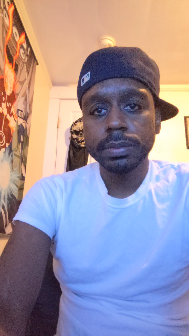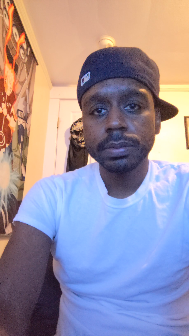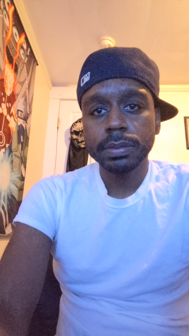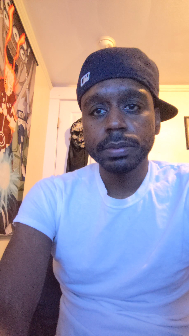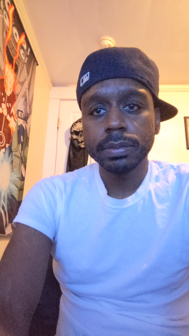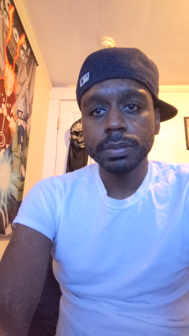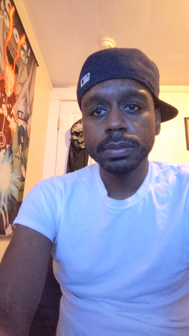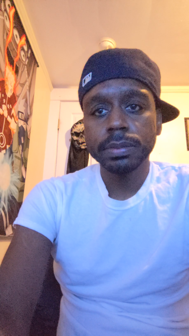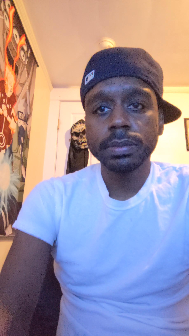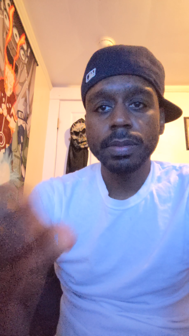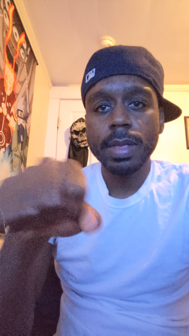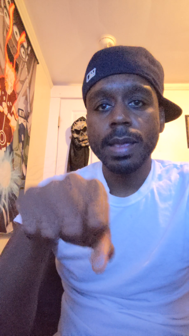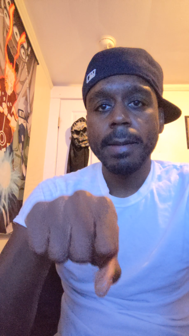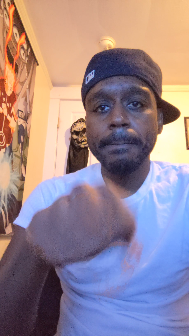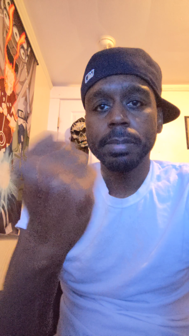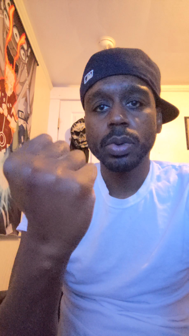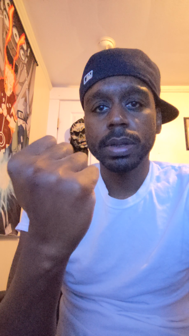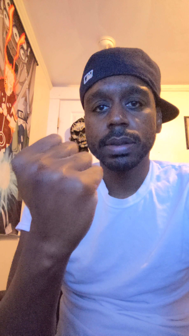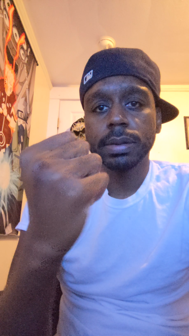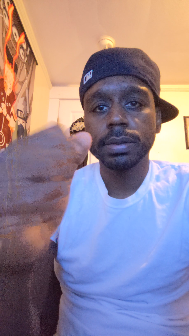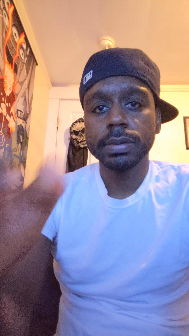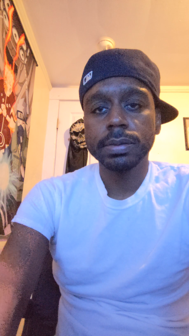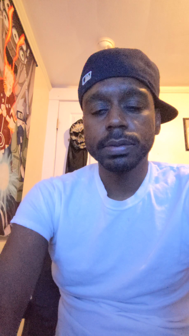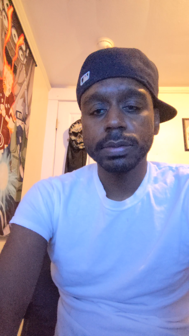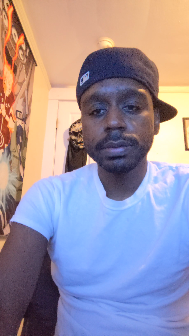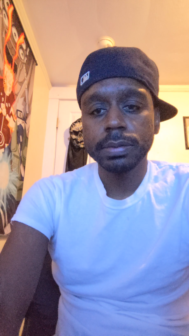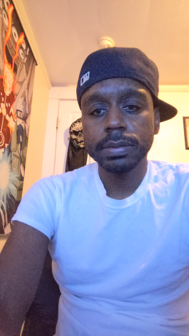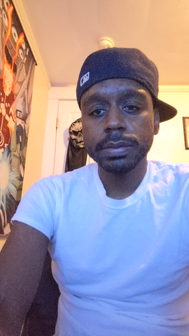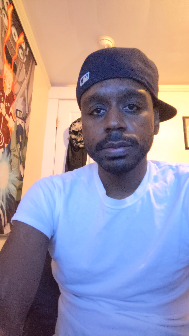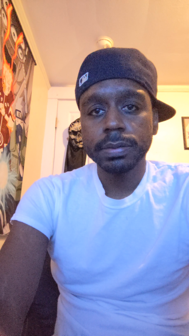broken